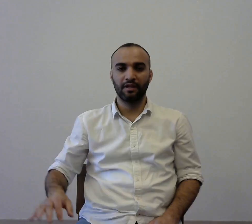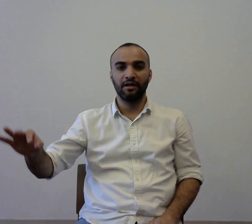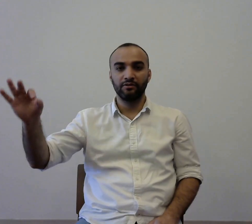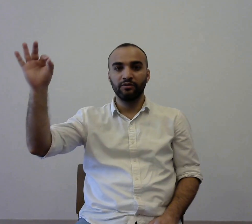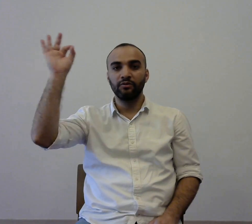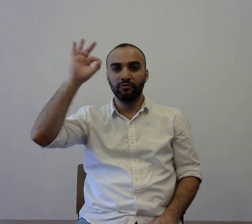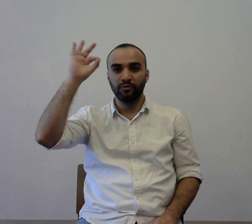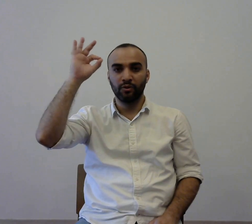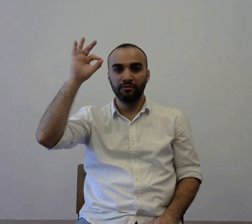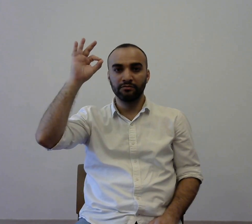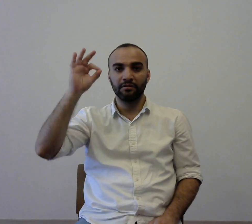ayaqyolu